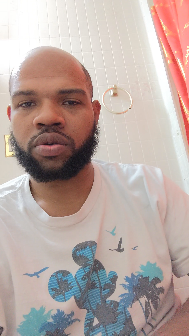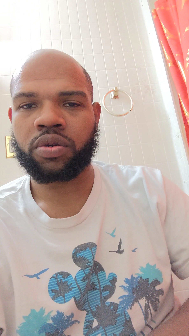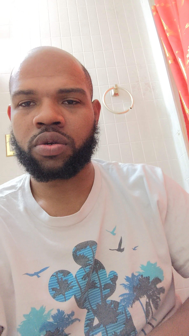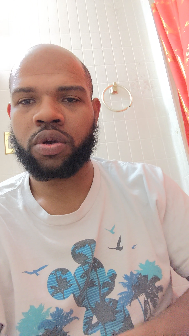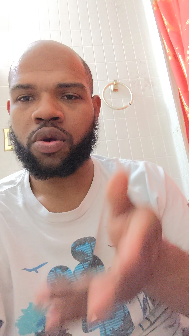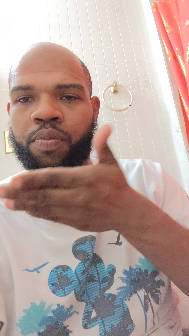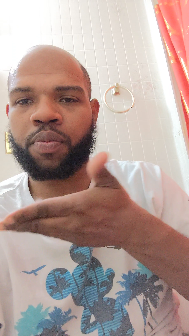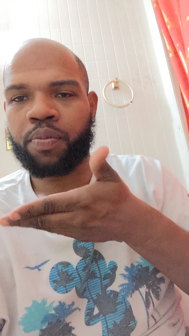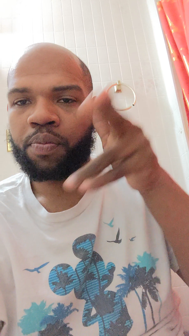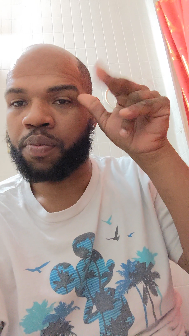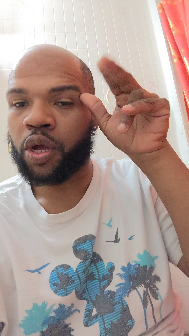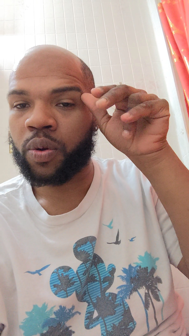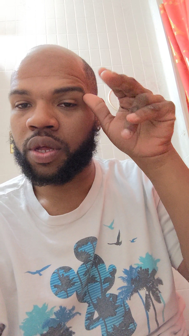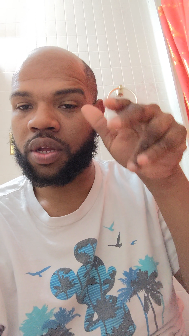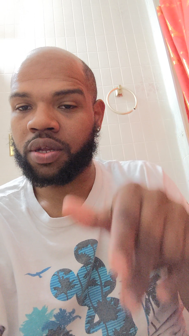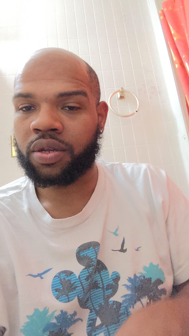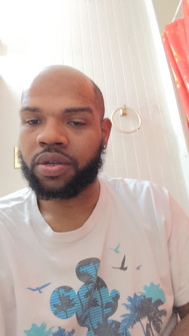pony